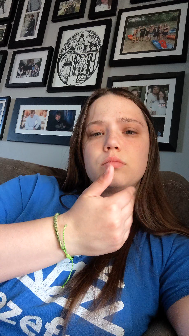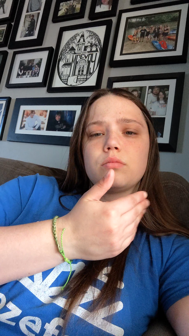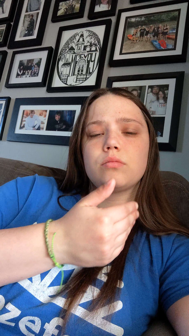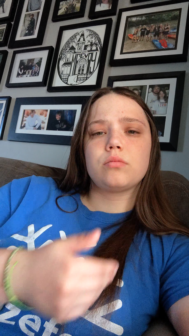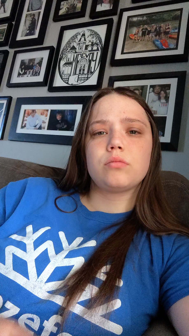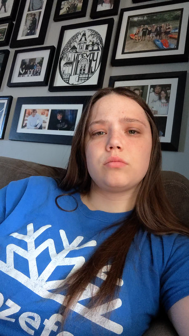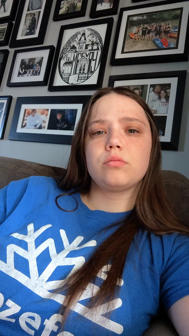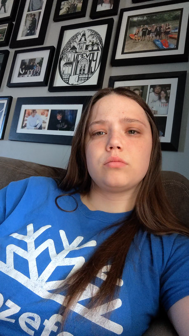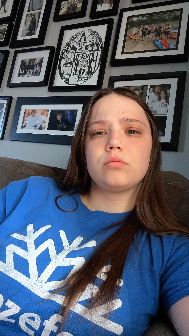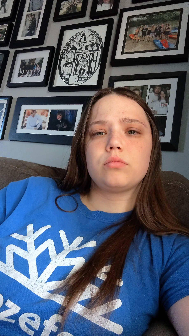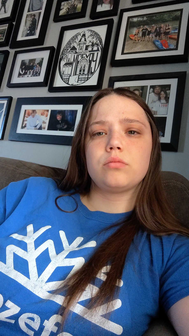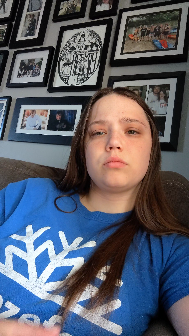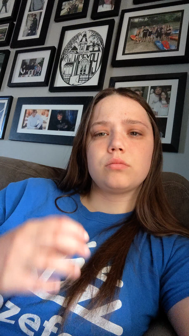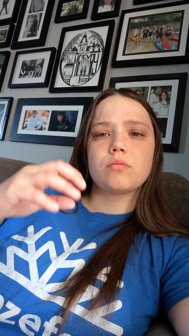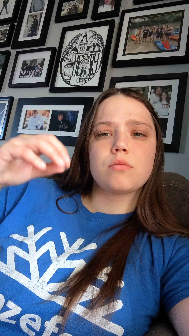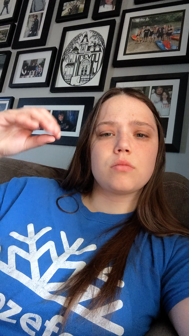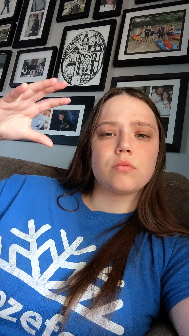bubbles